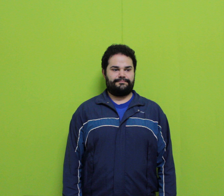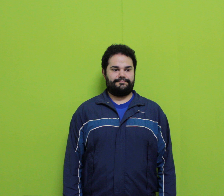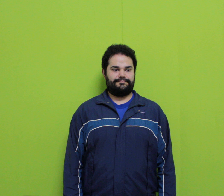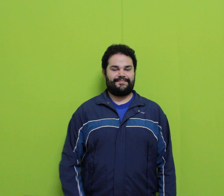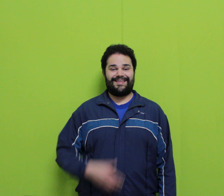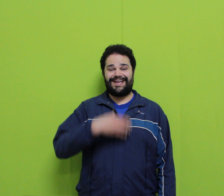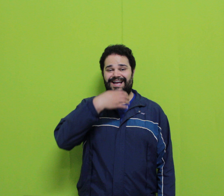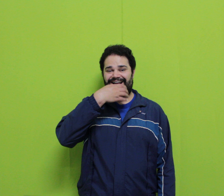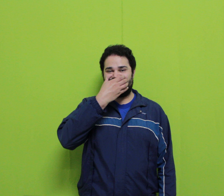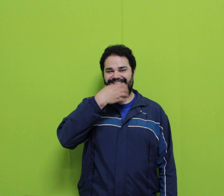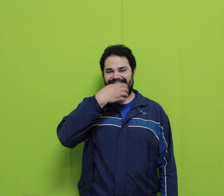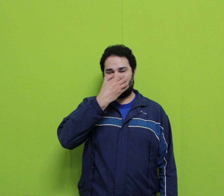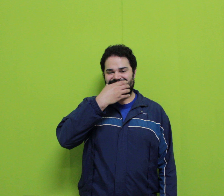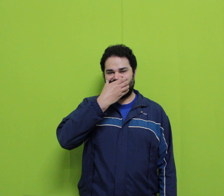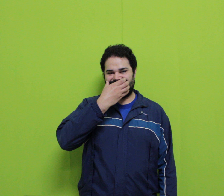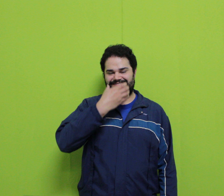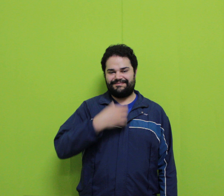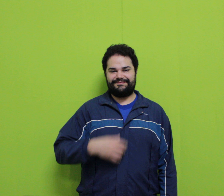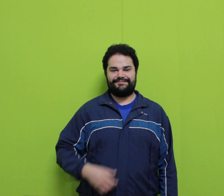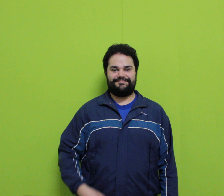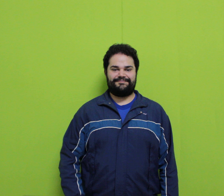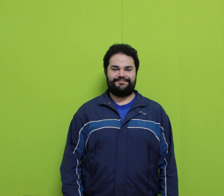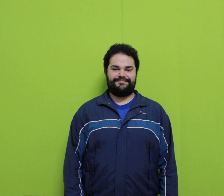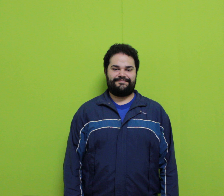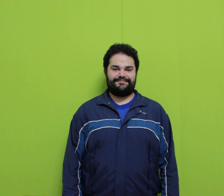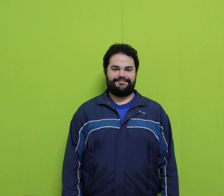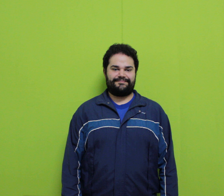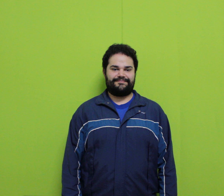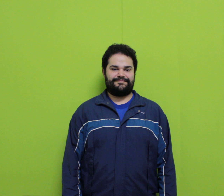maçã